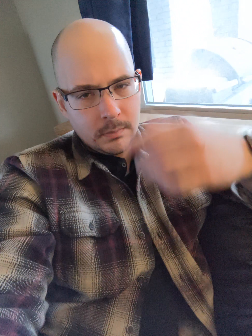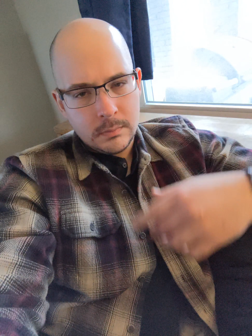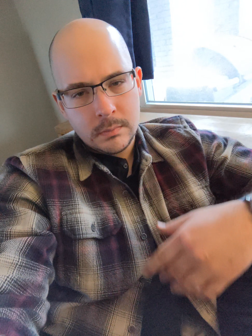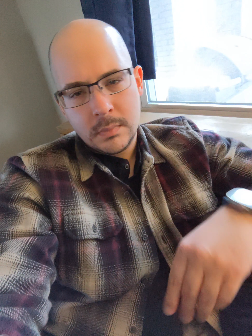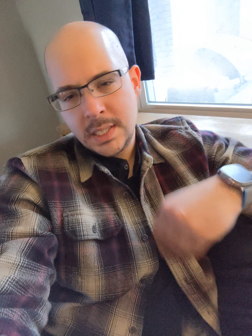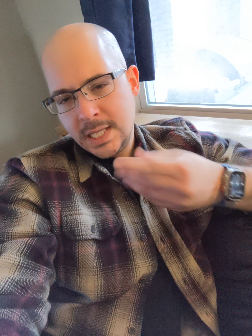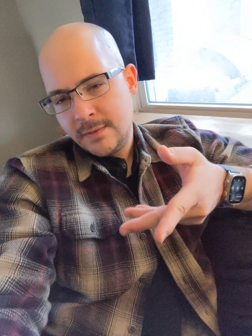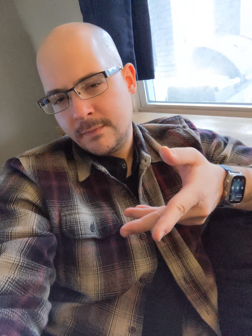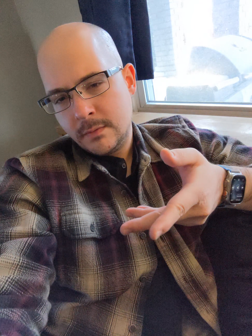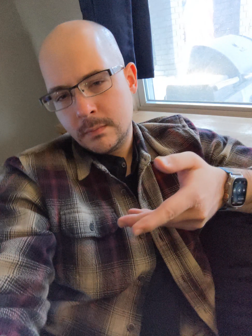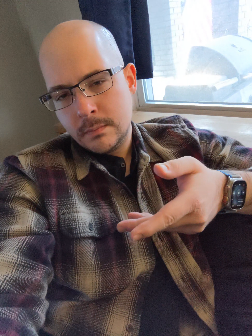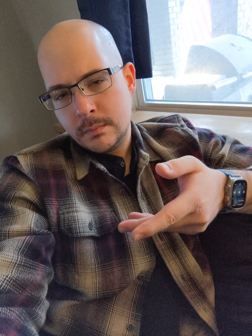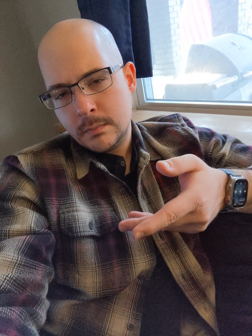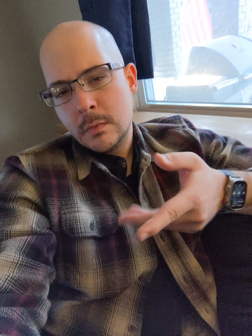give